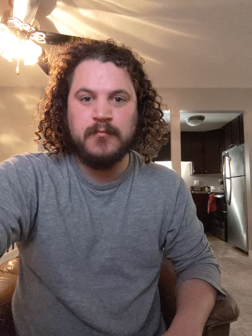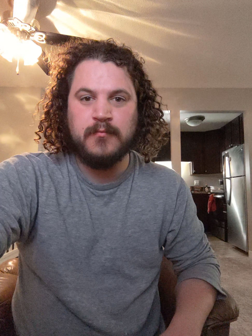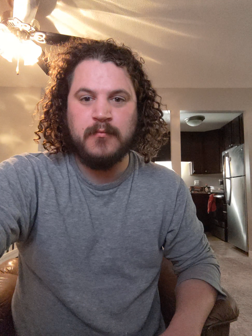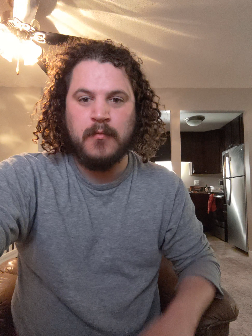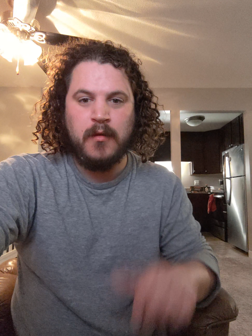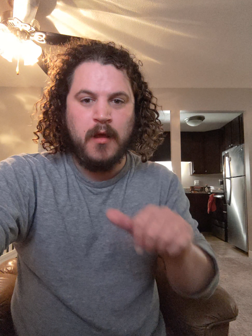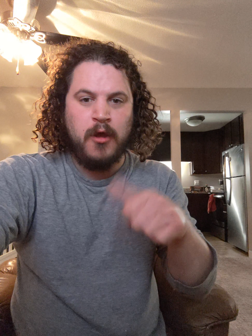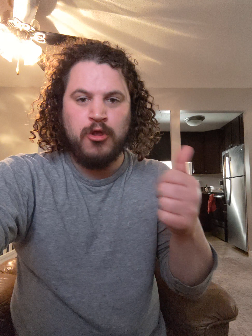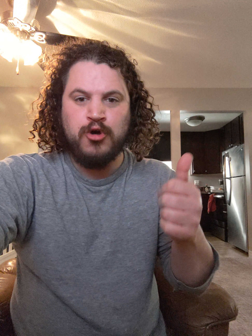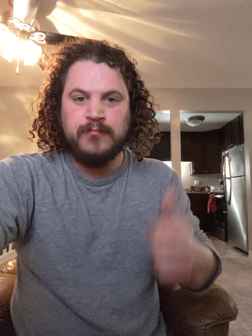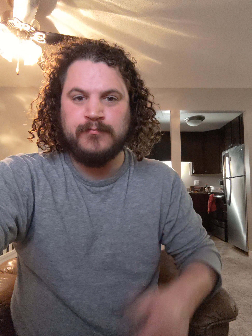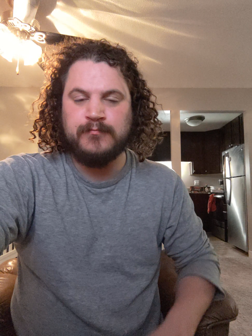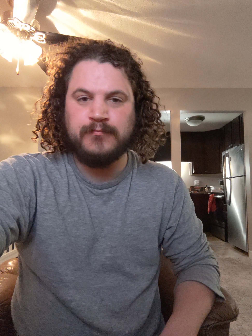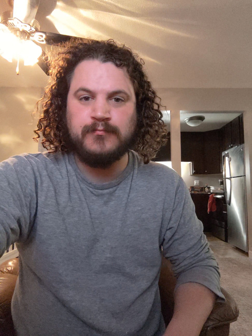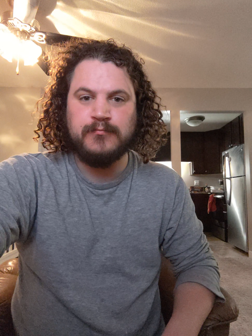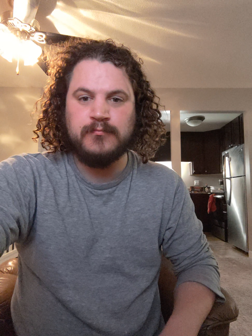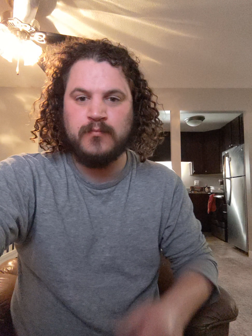another